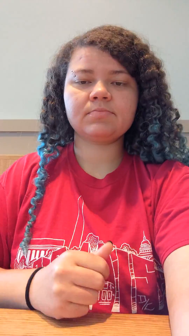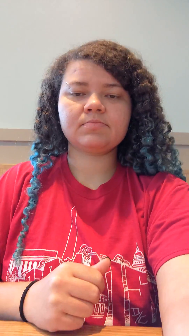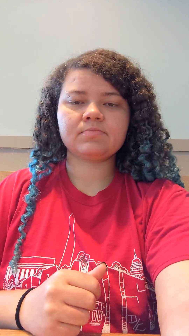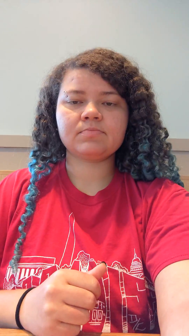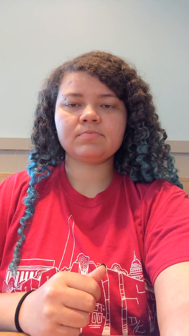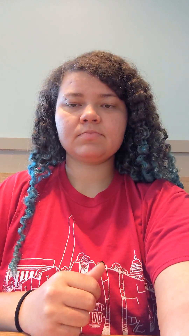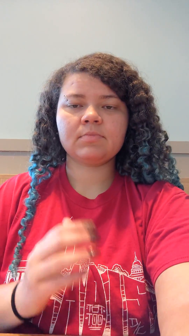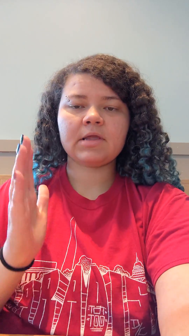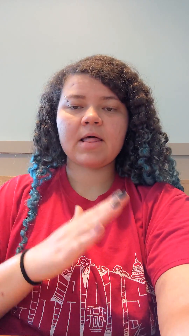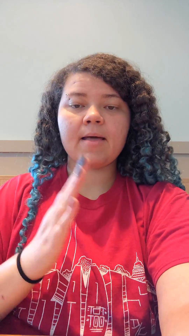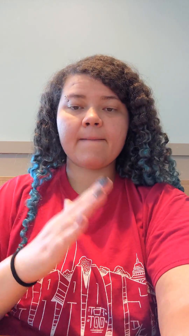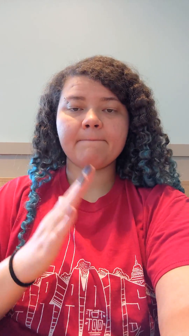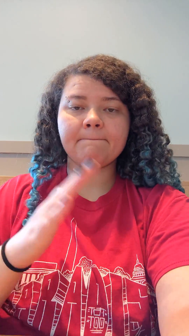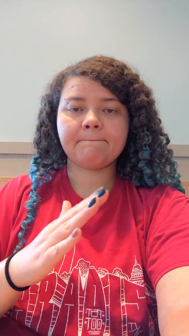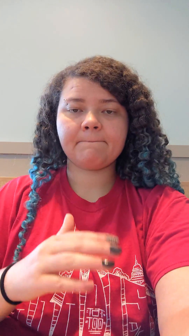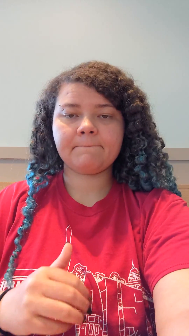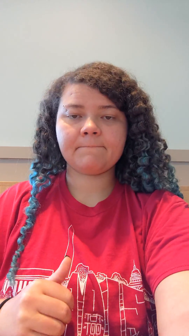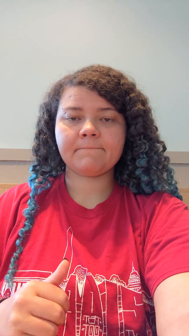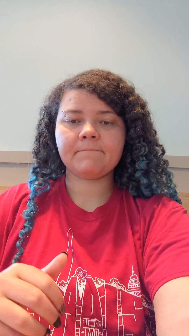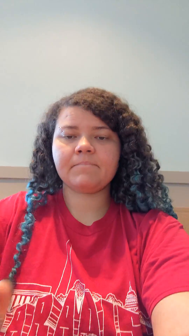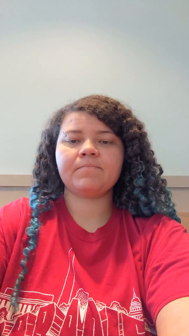clap